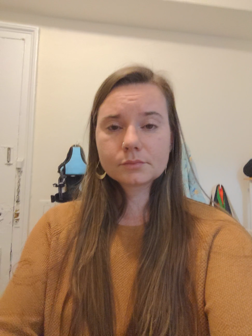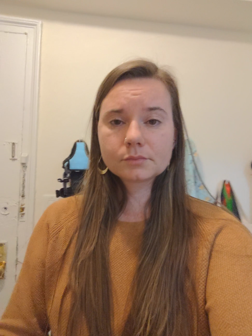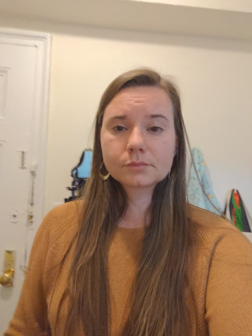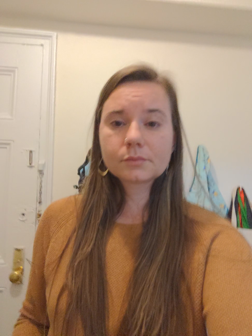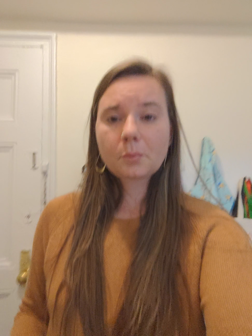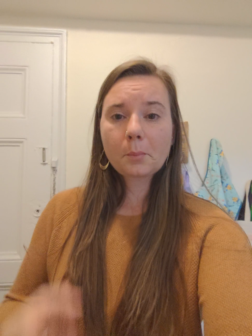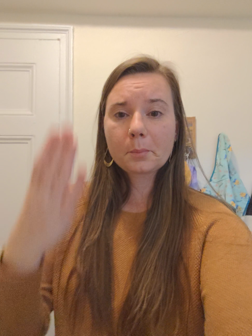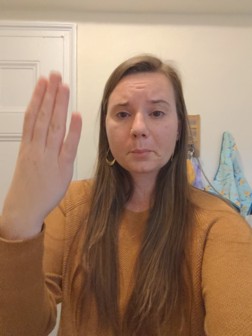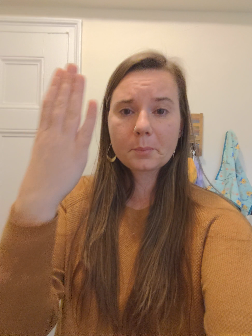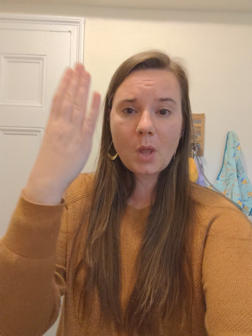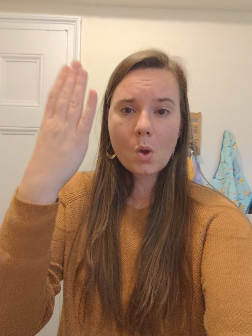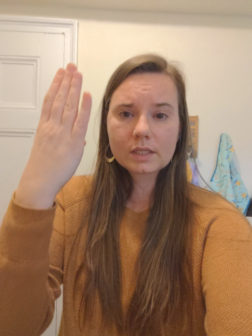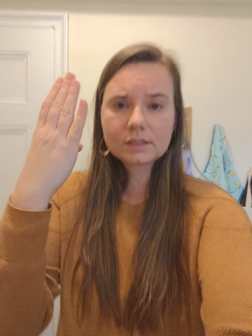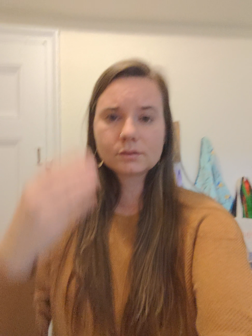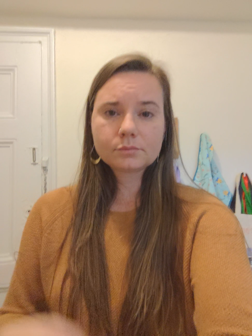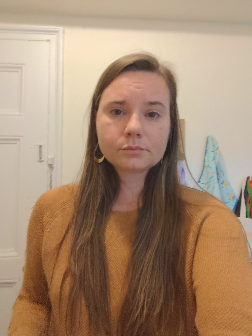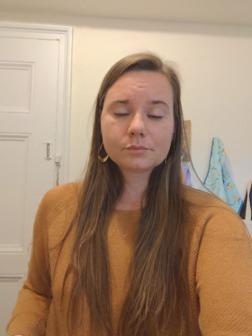morning